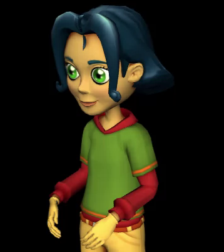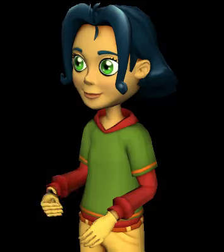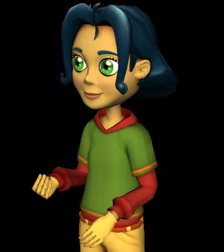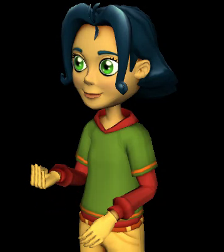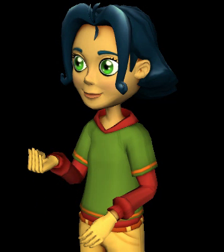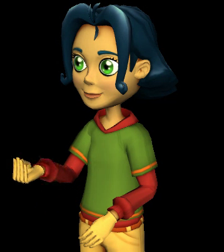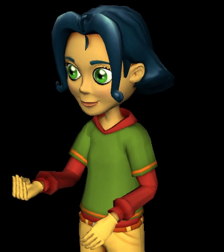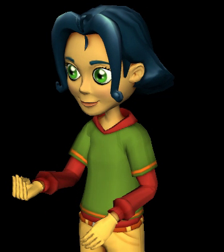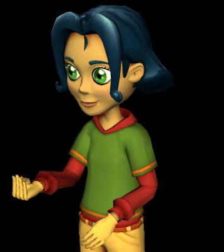يعطي